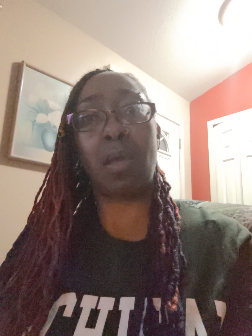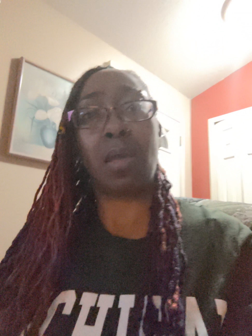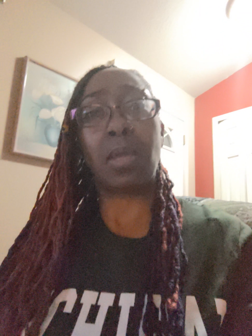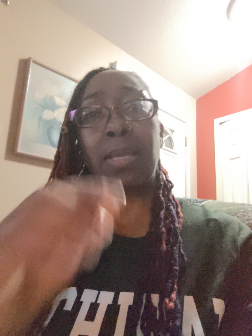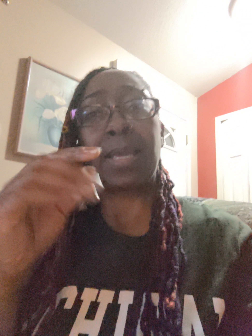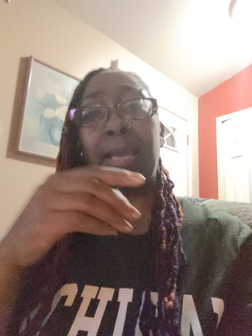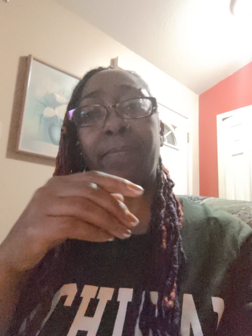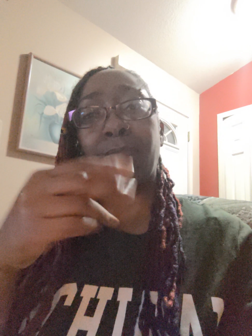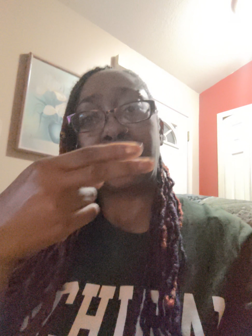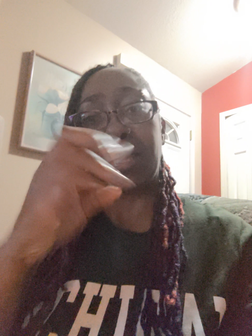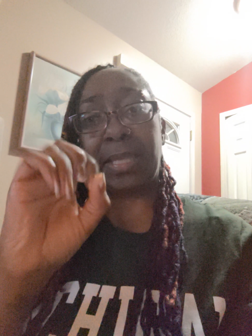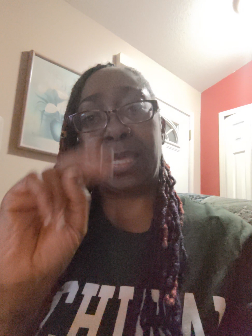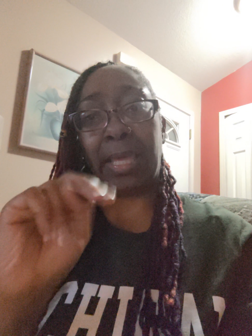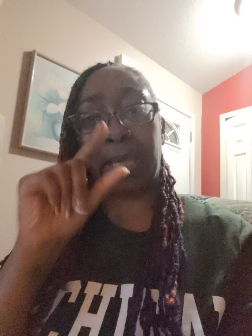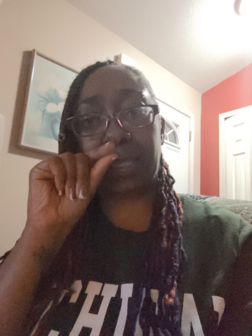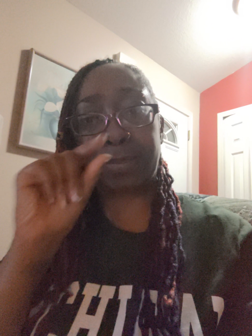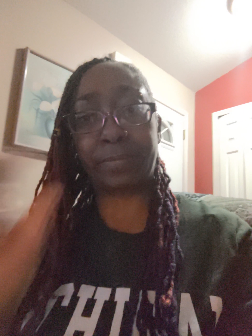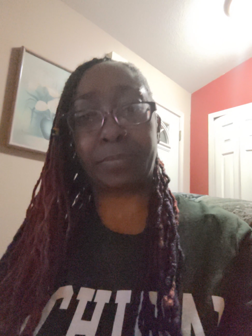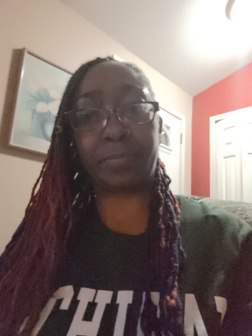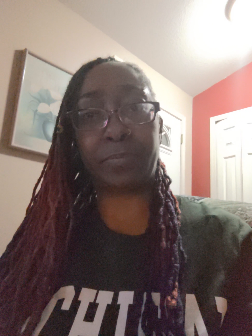hen